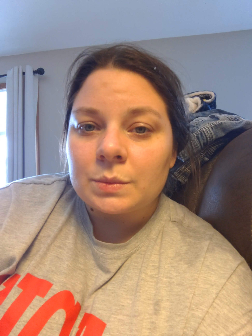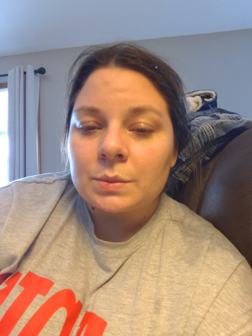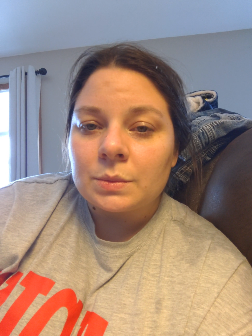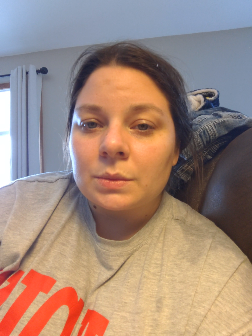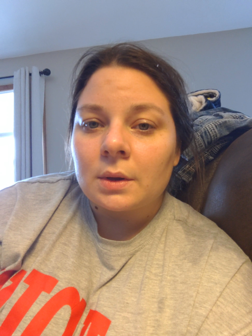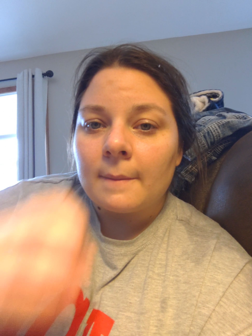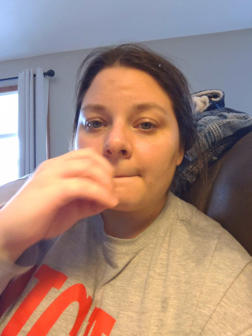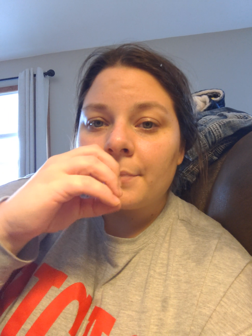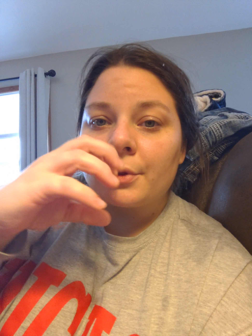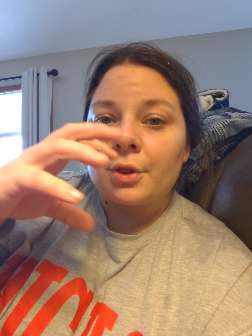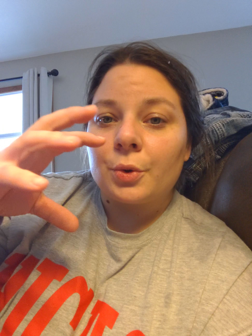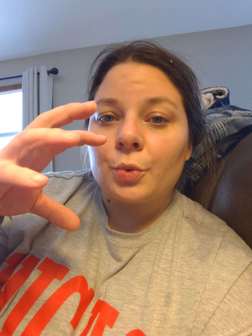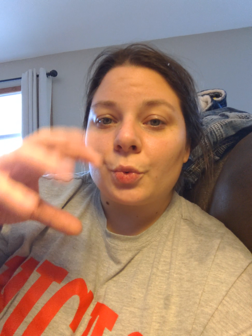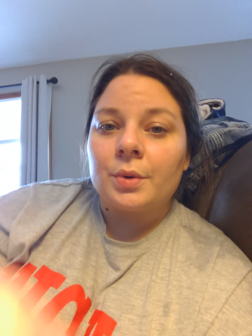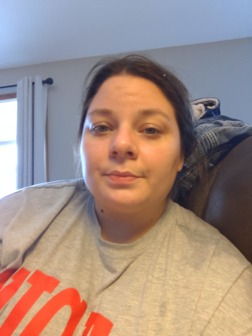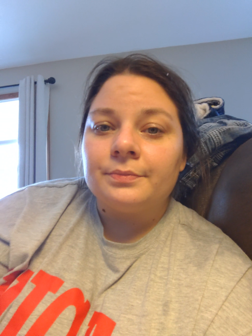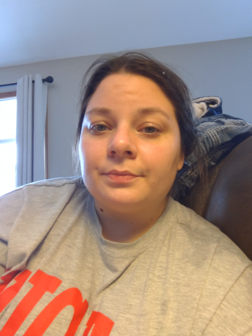balloon